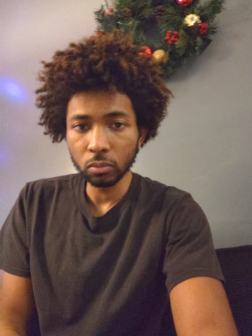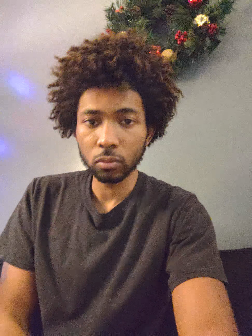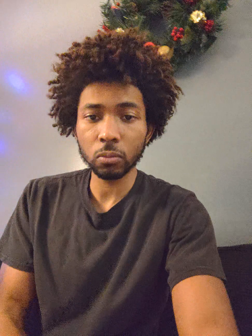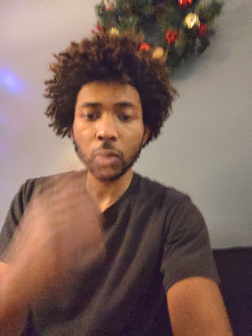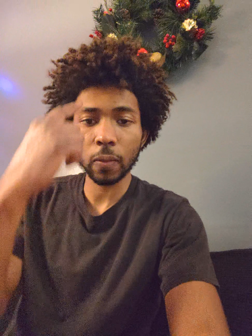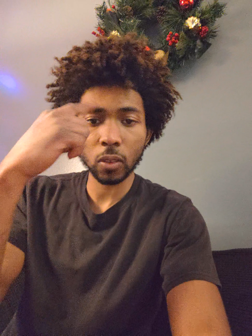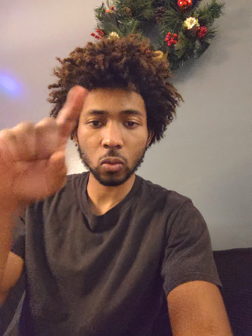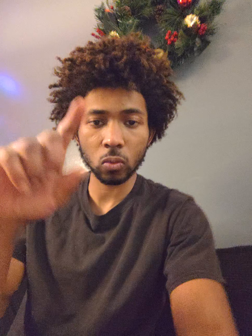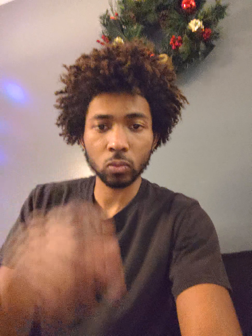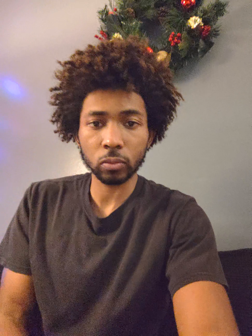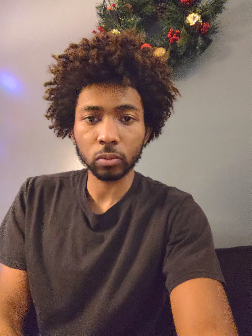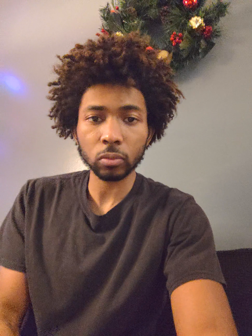for